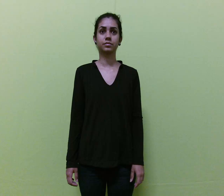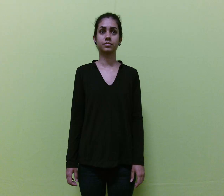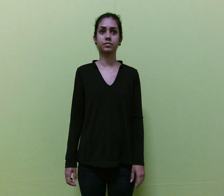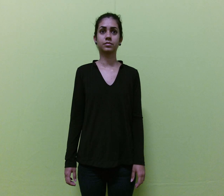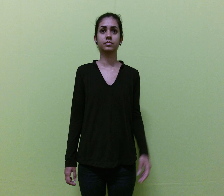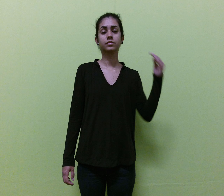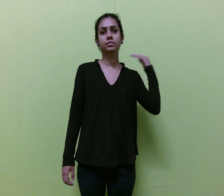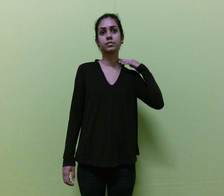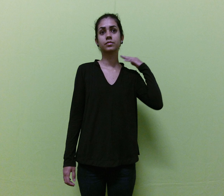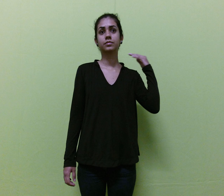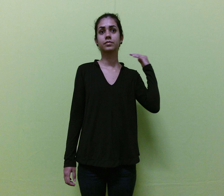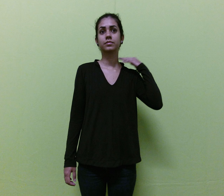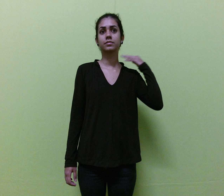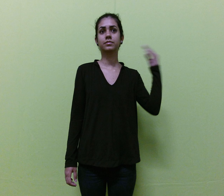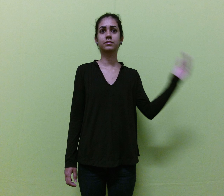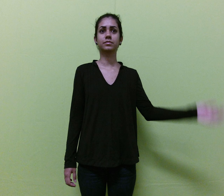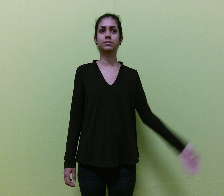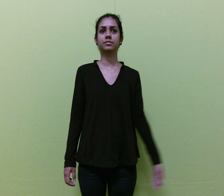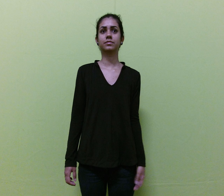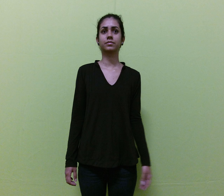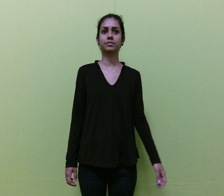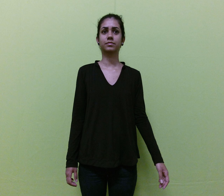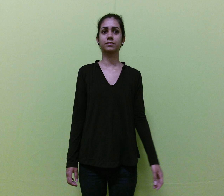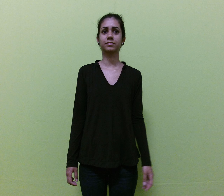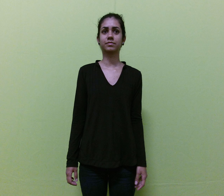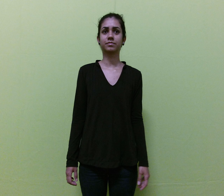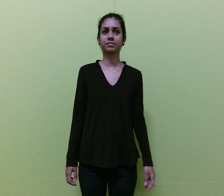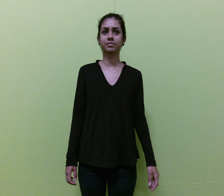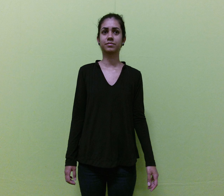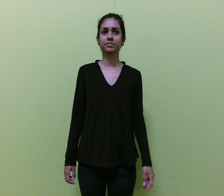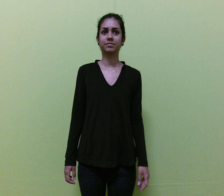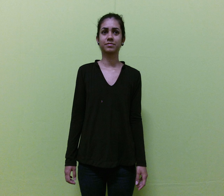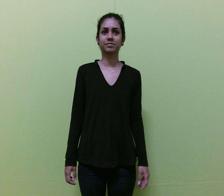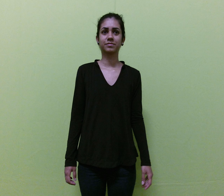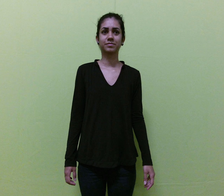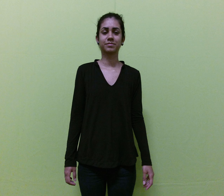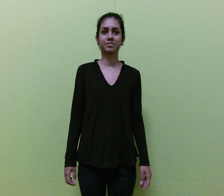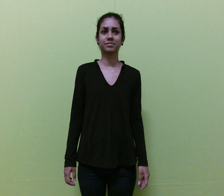banco